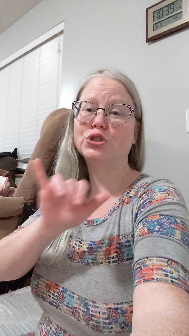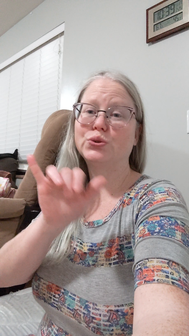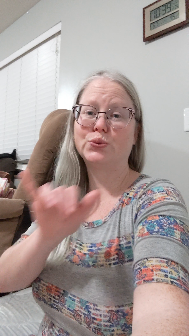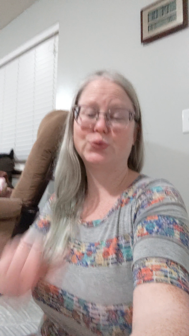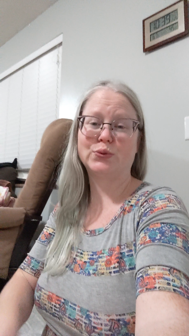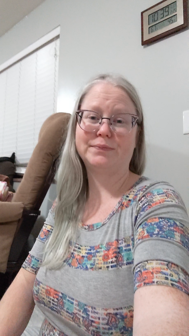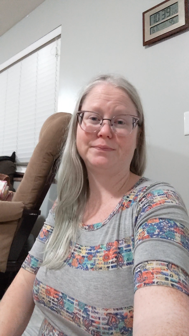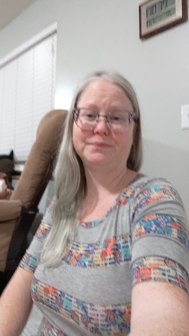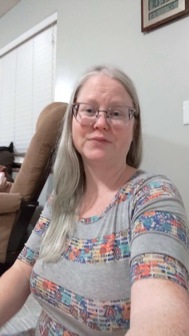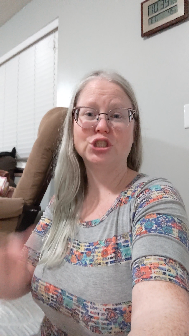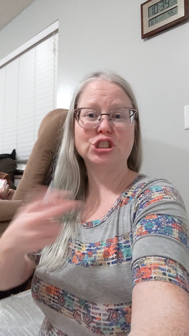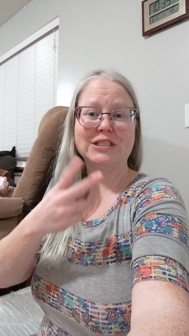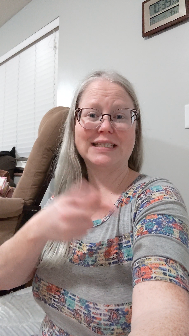sheep